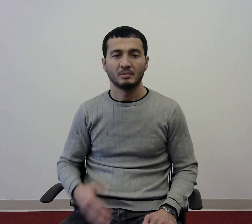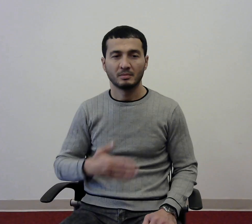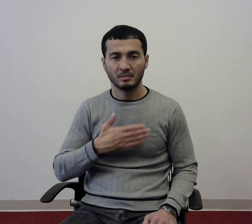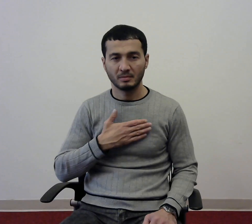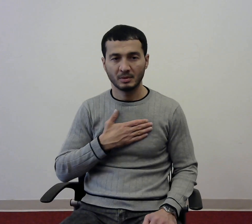mən